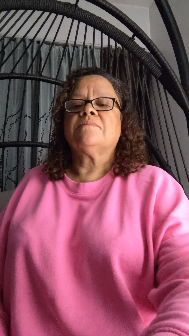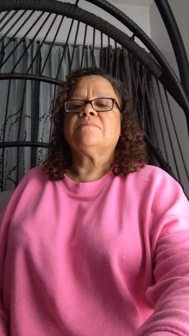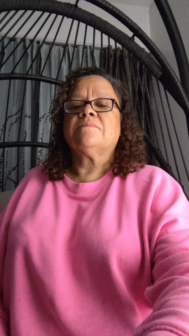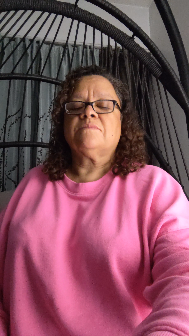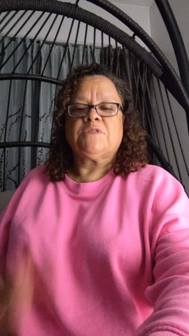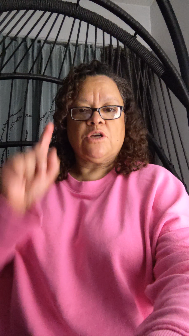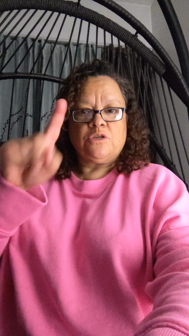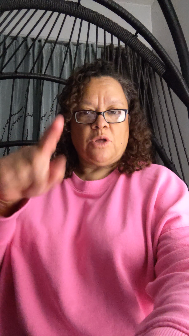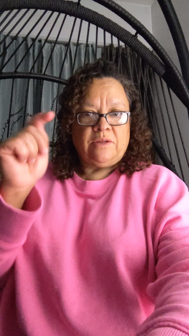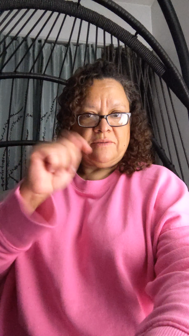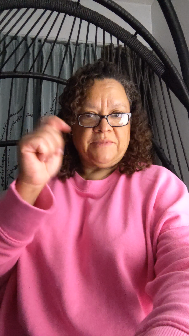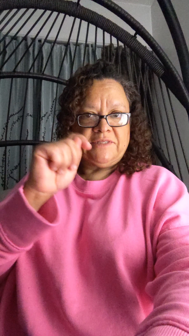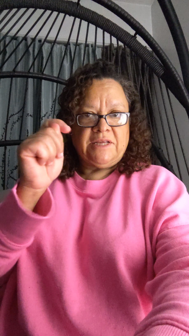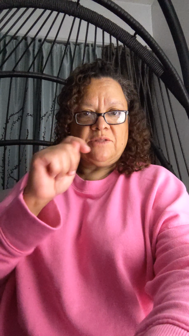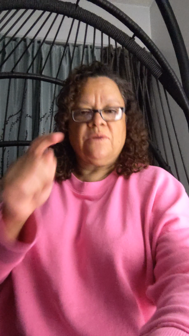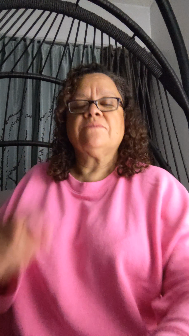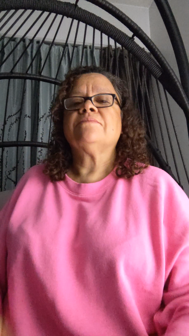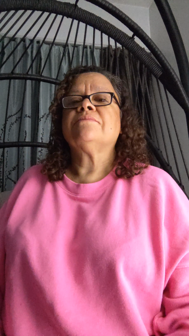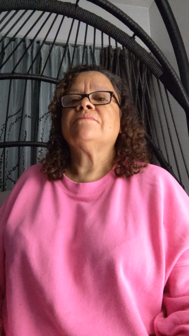go potty